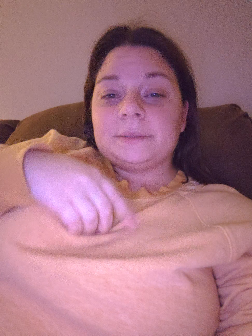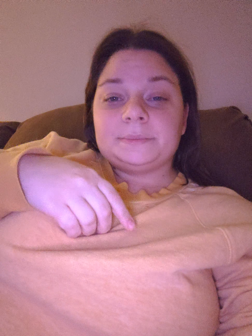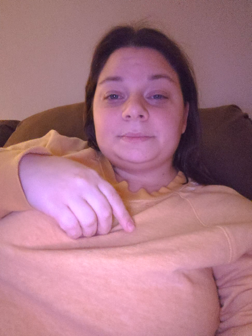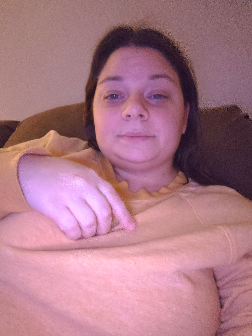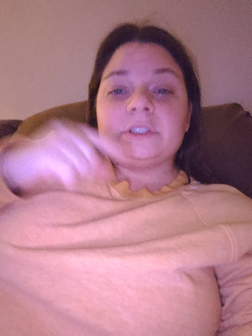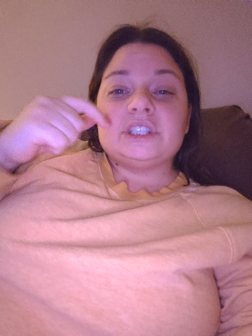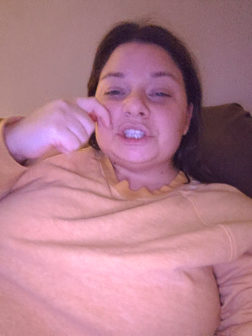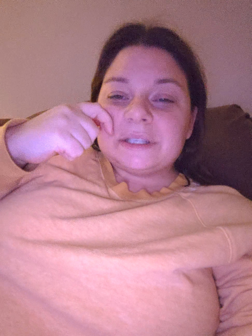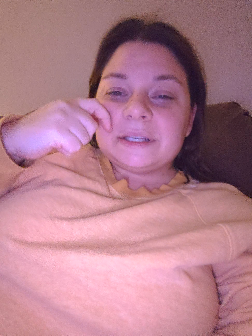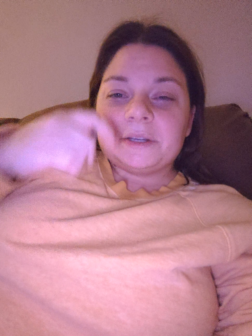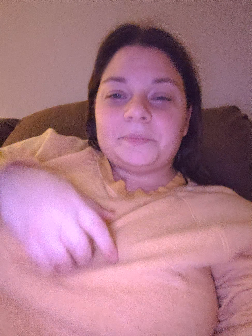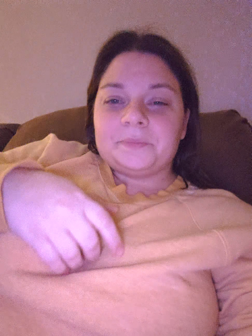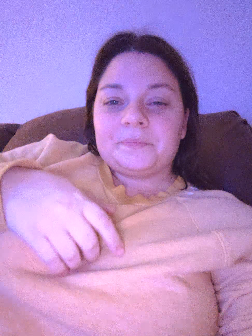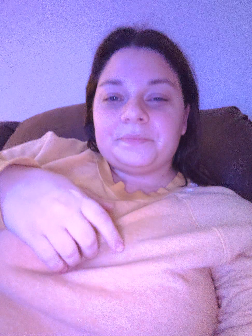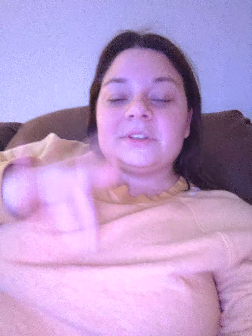cheek